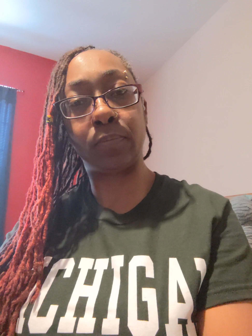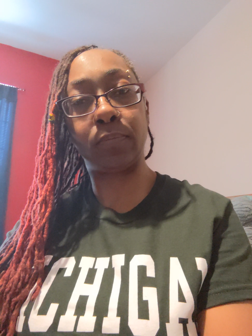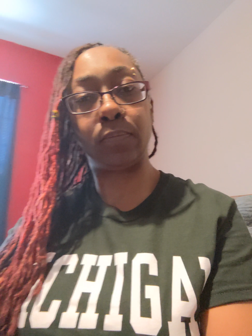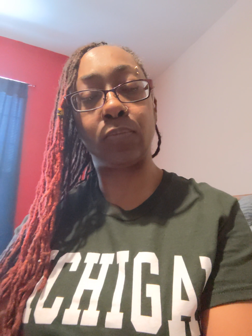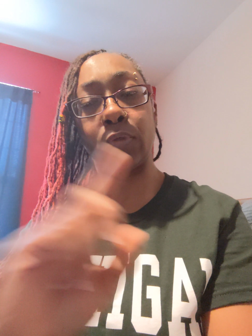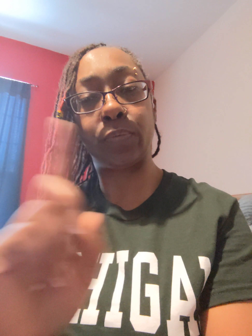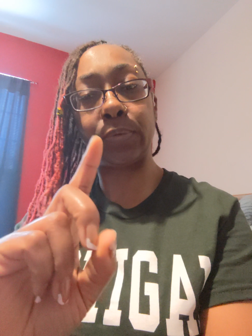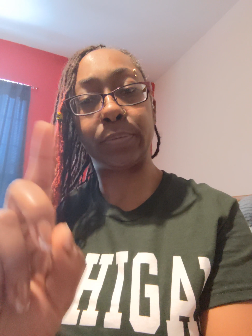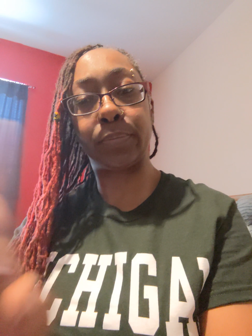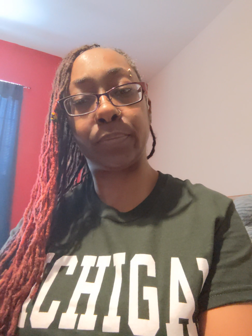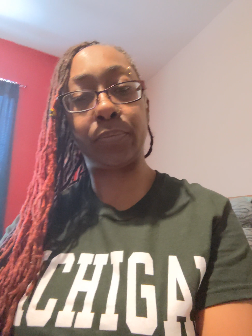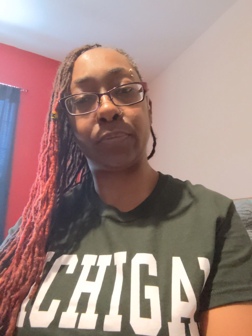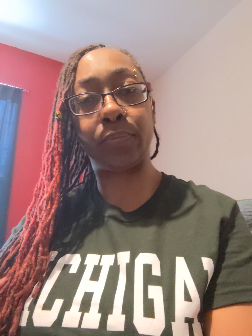where